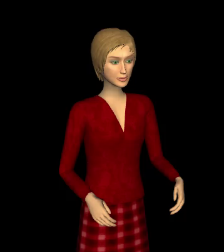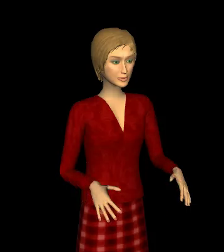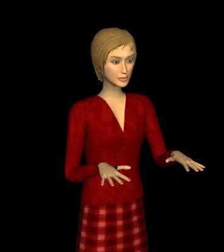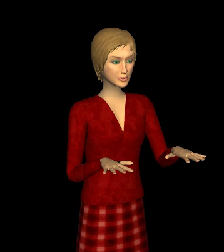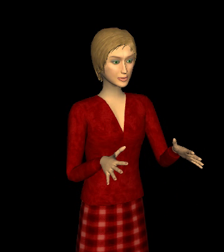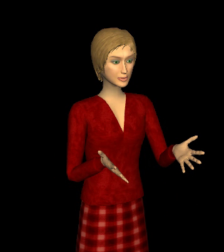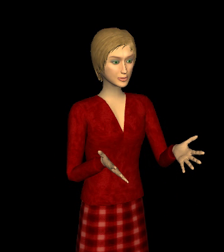كيف